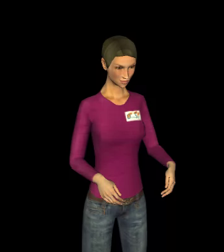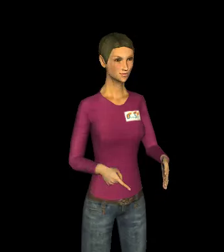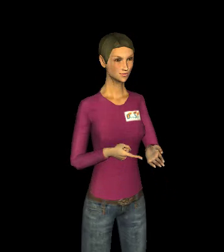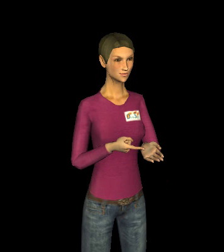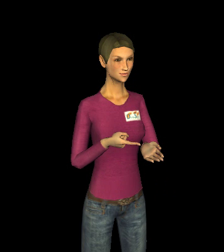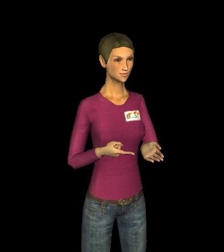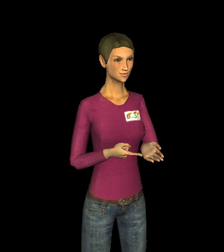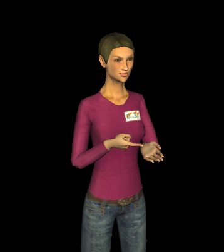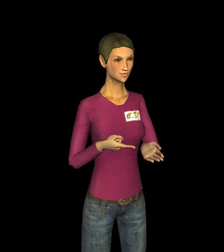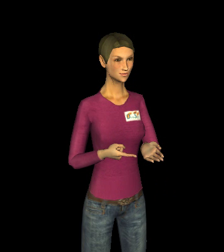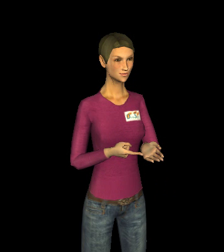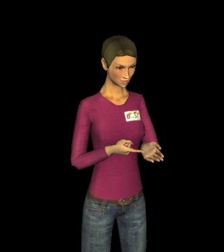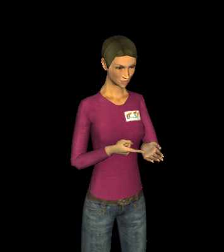يكرر